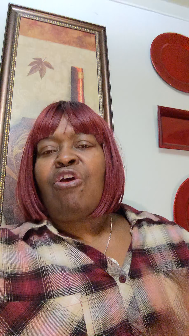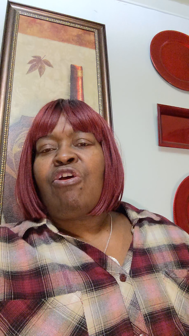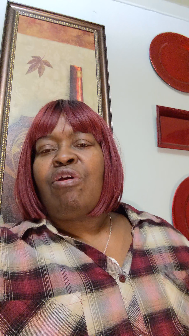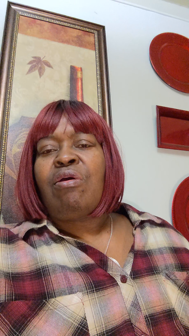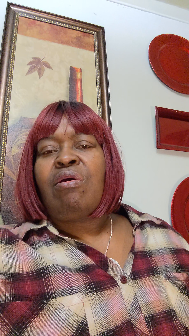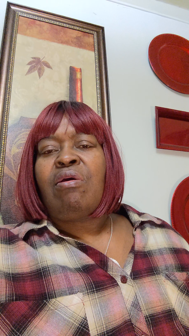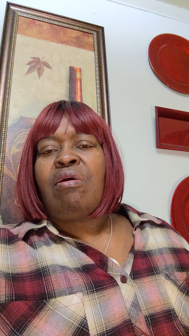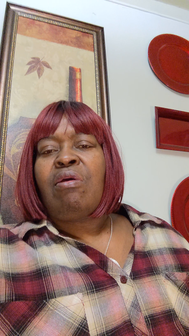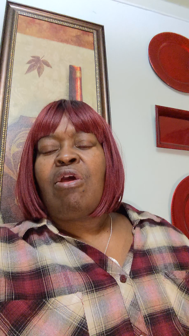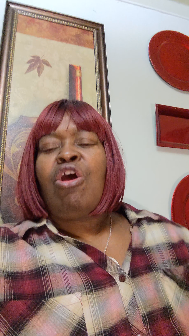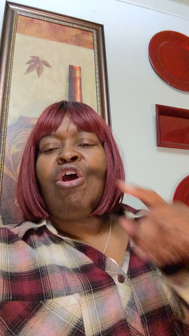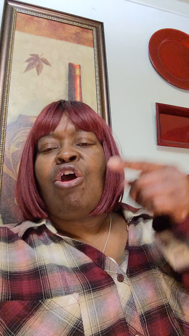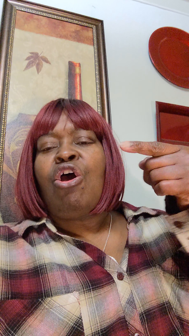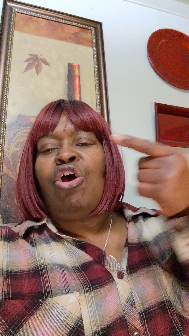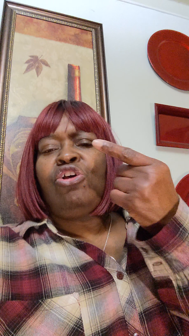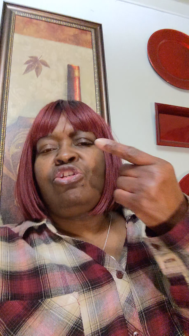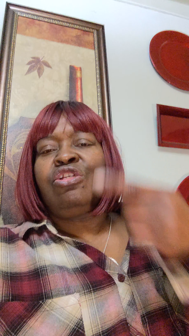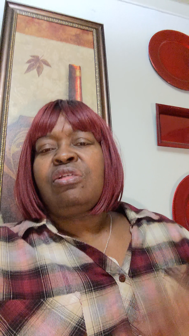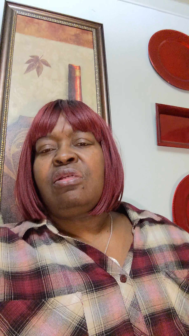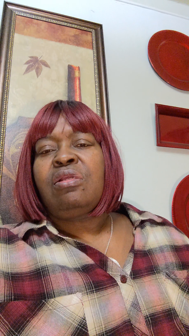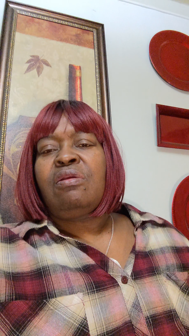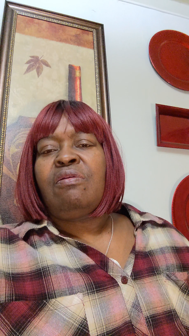hurt